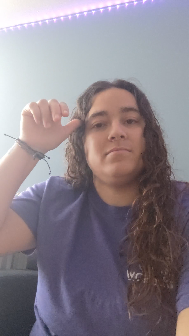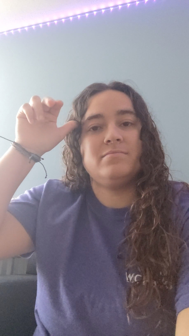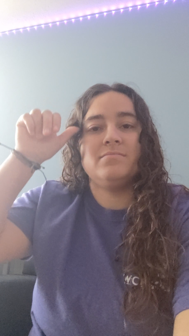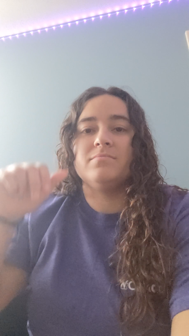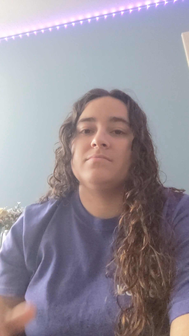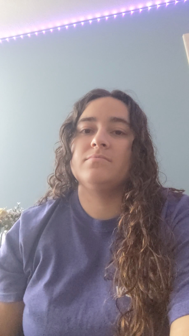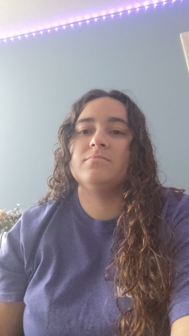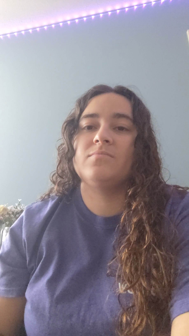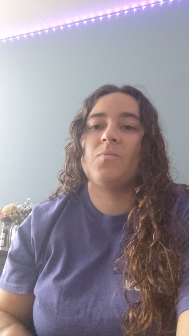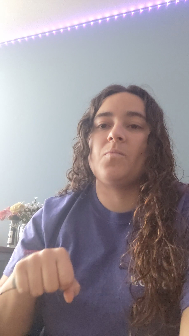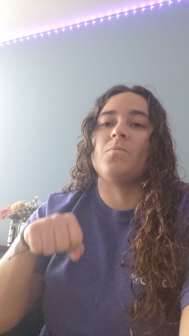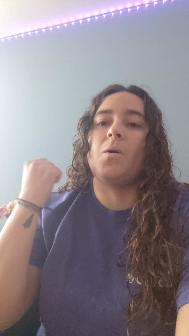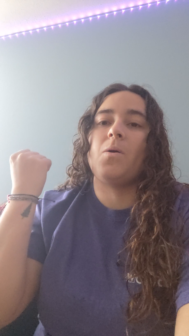broken